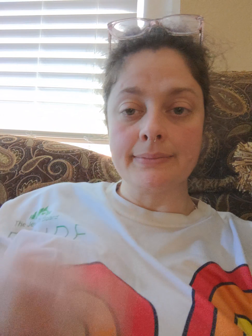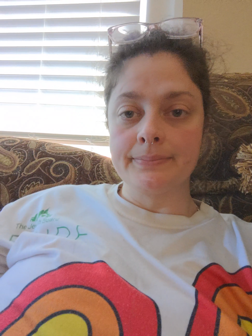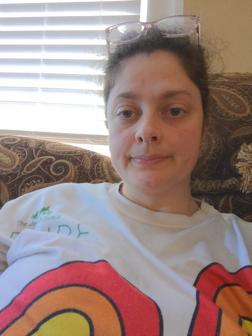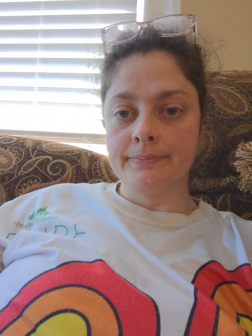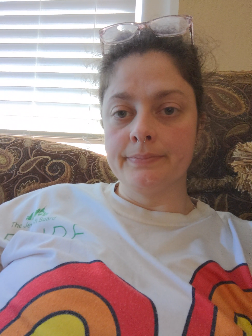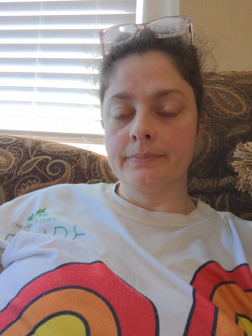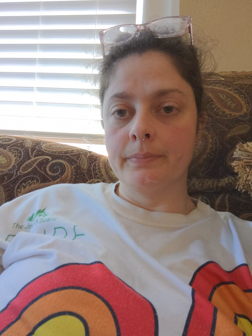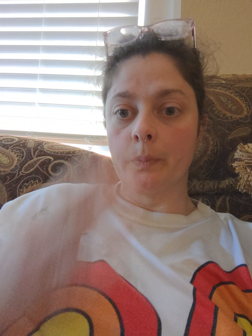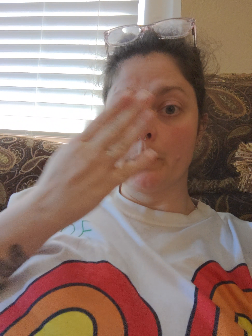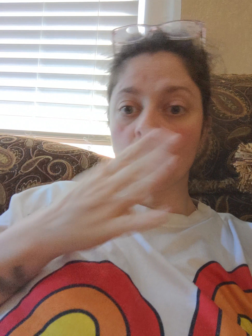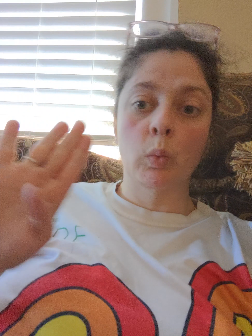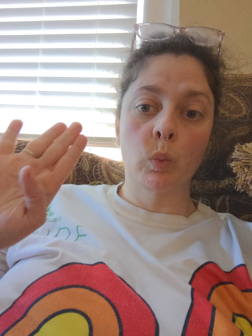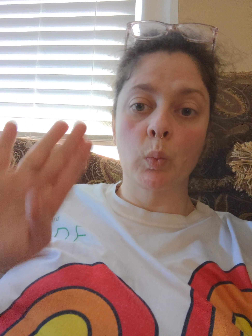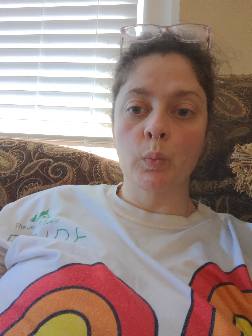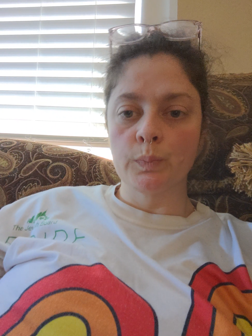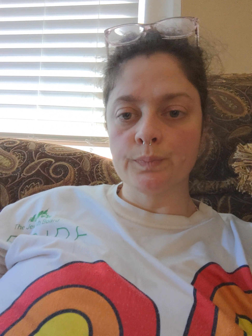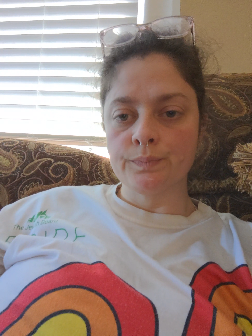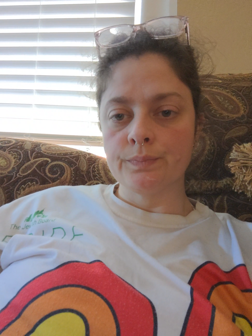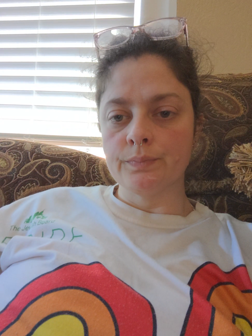blue